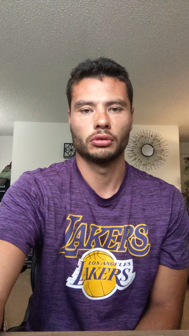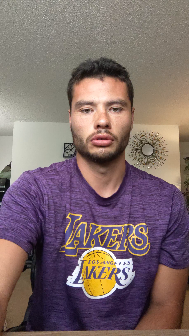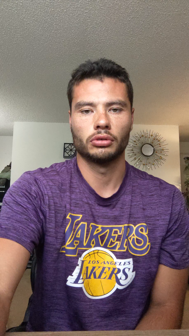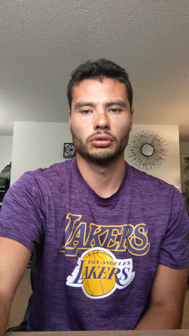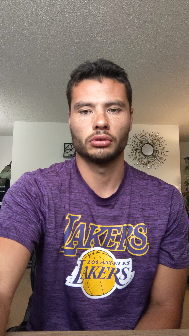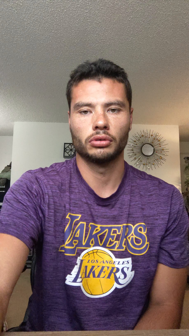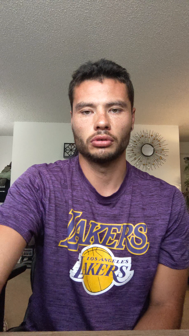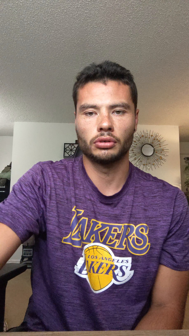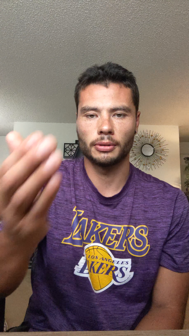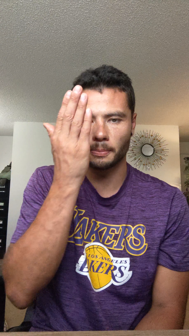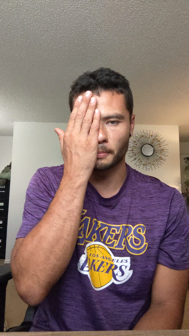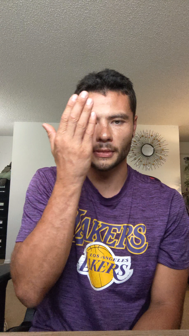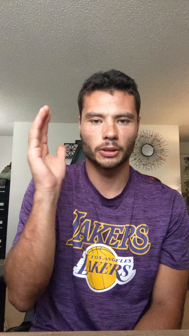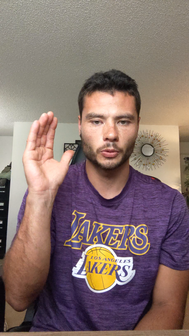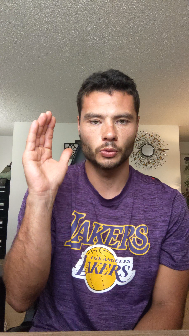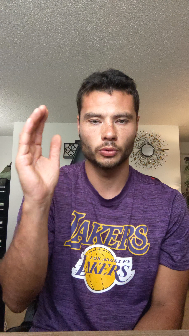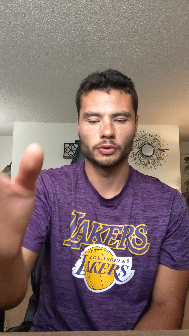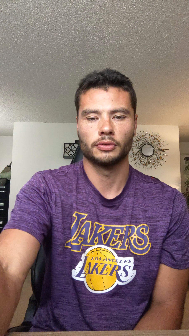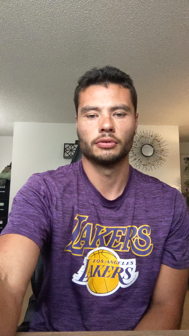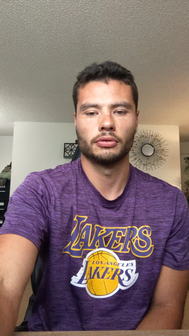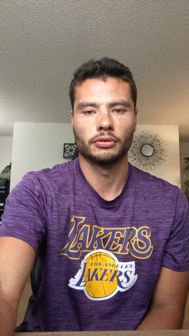peekaboo